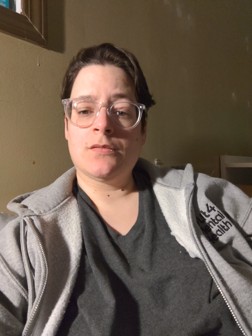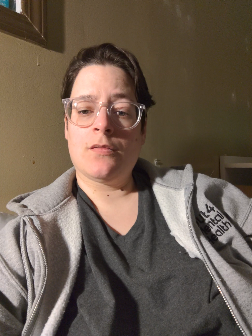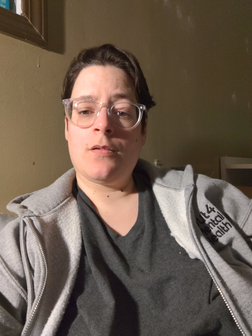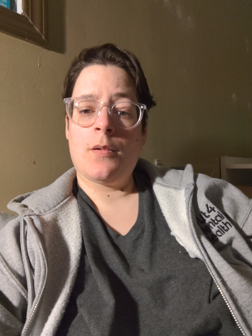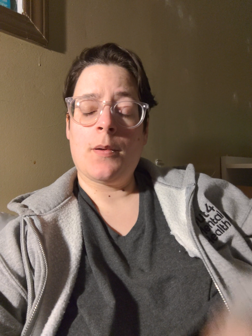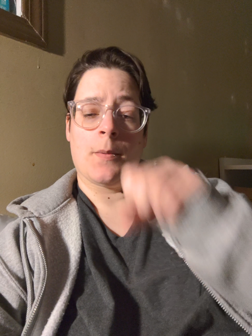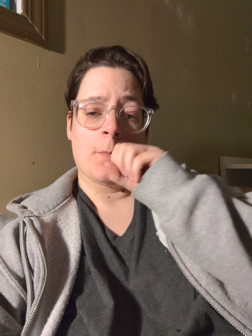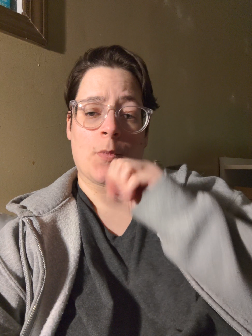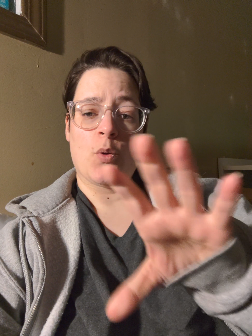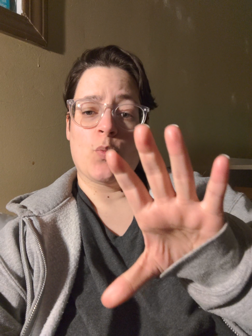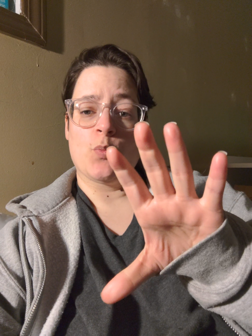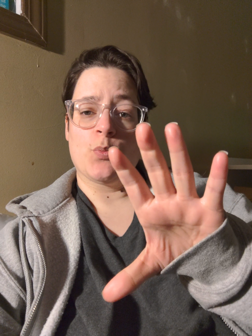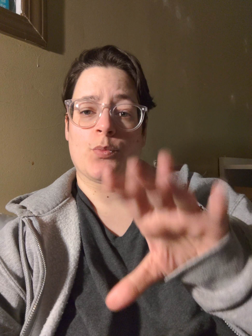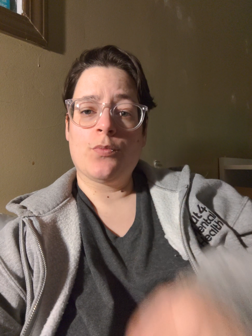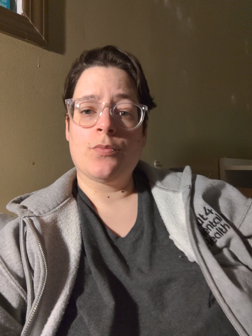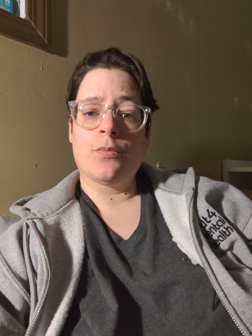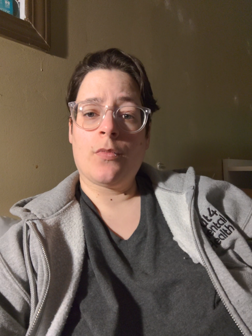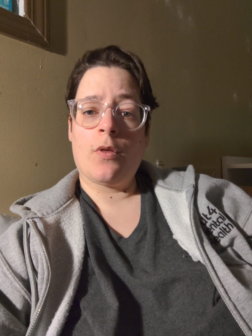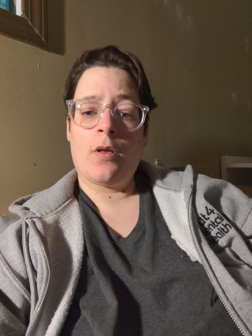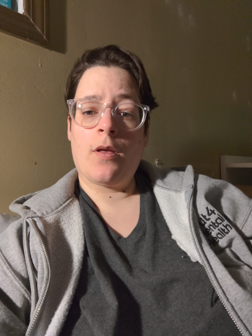blow